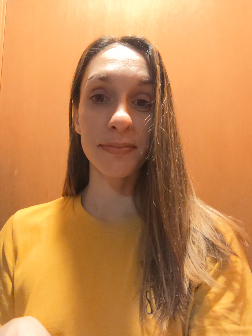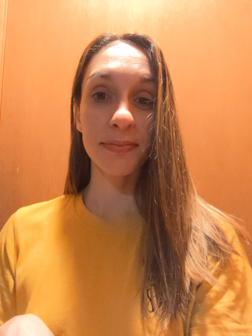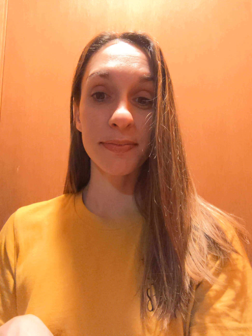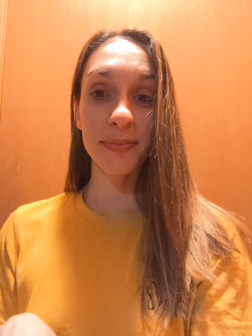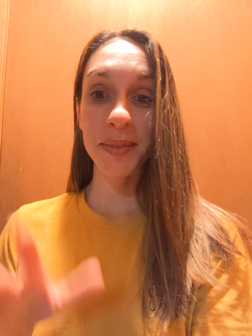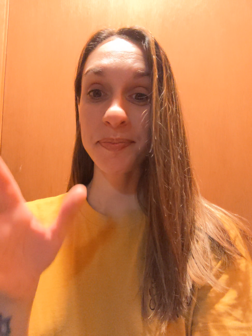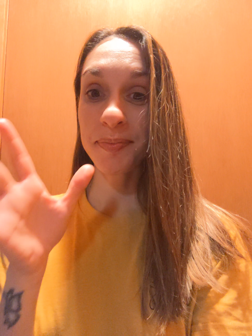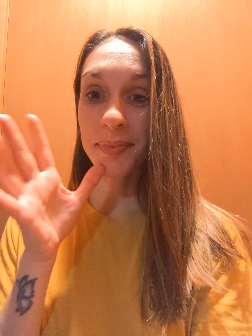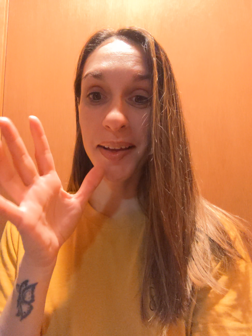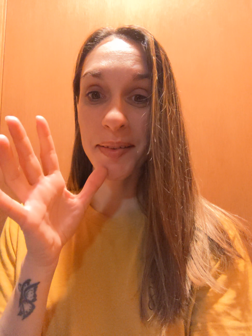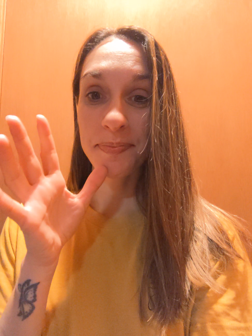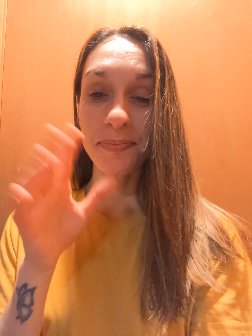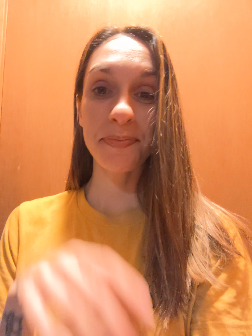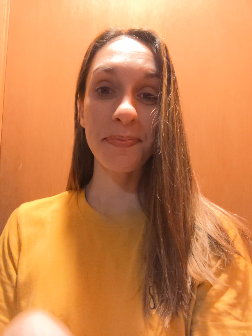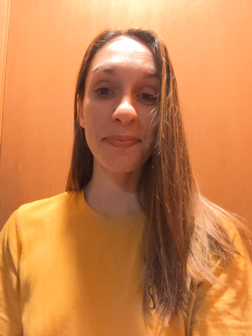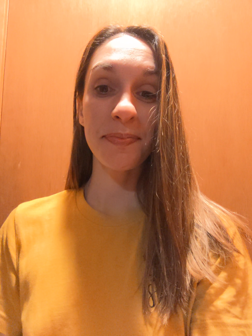mom